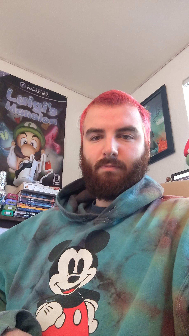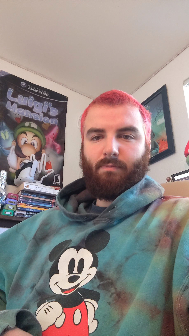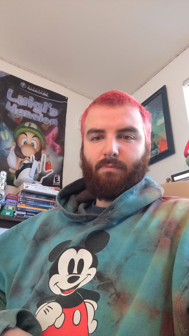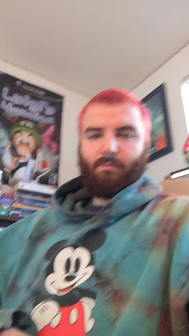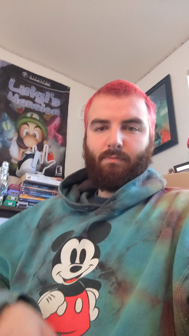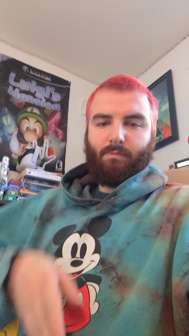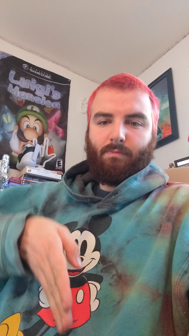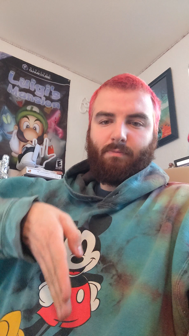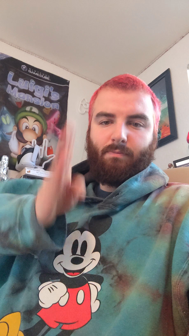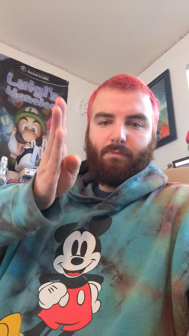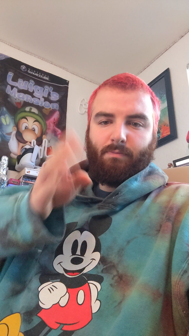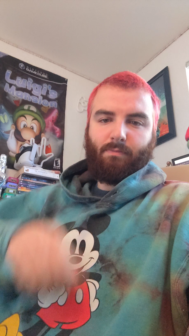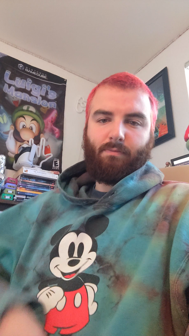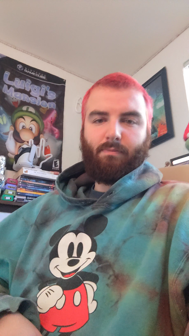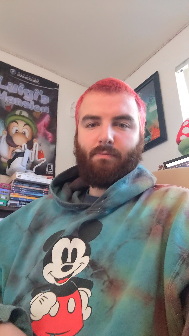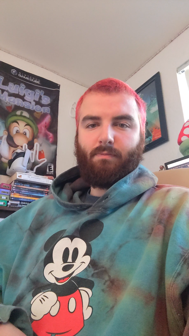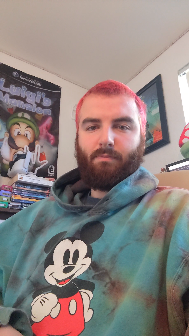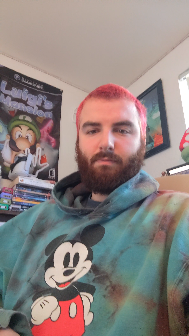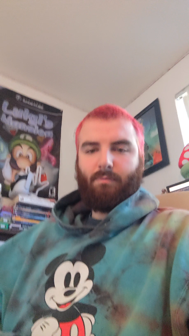kick